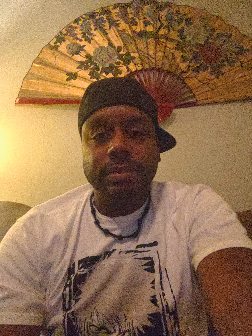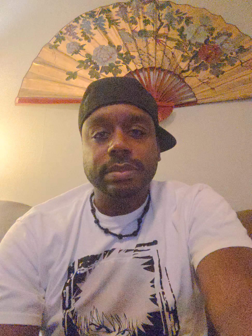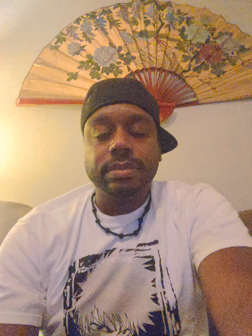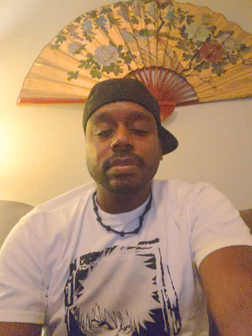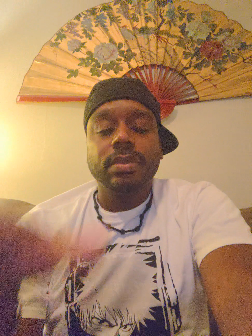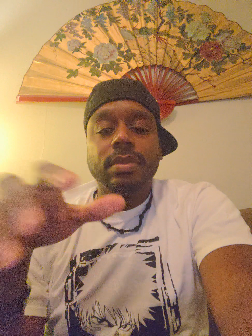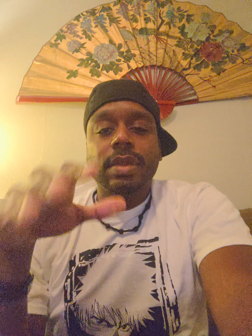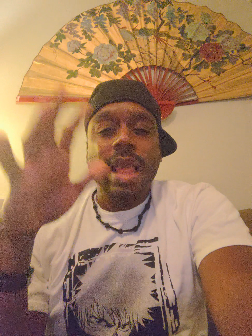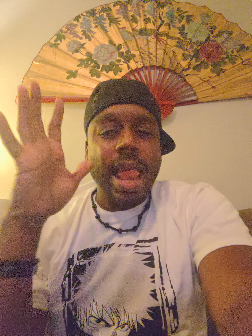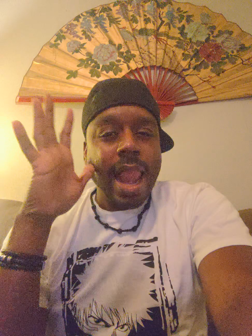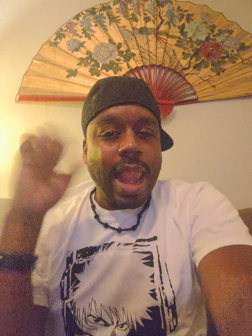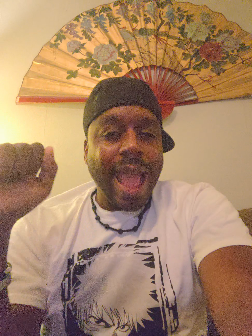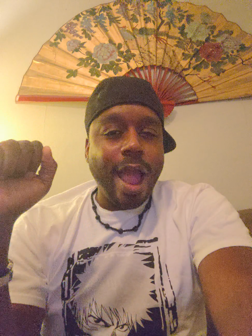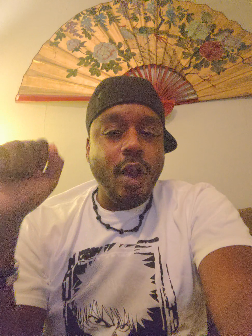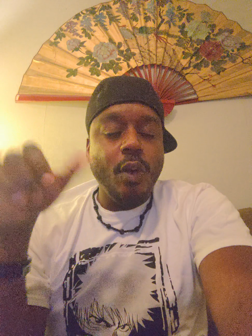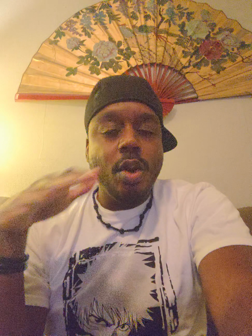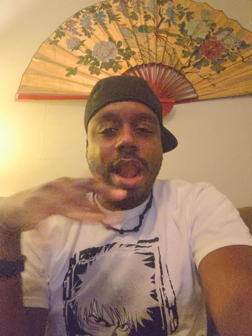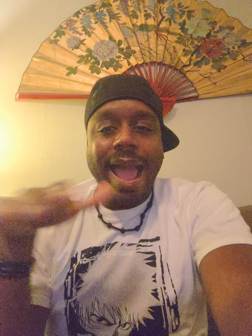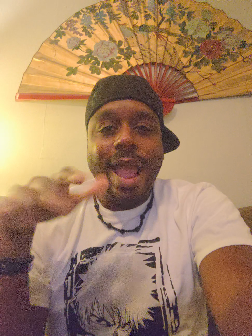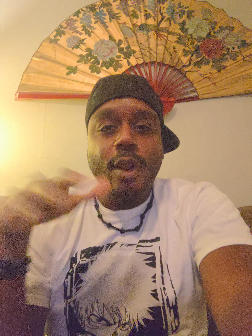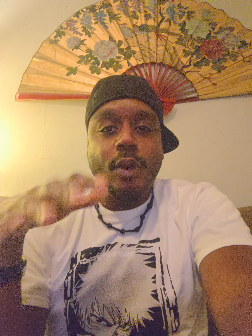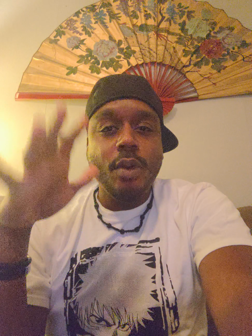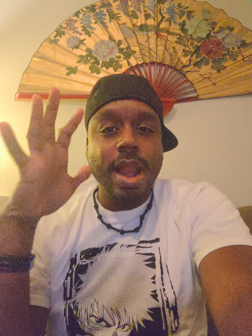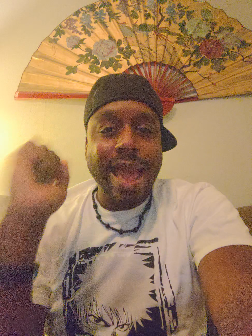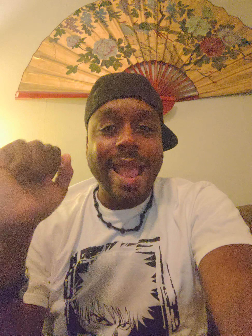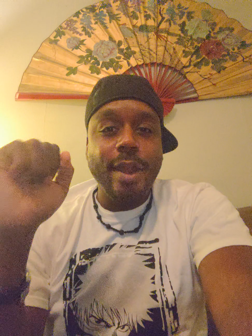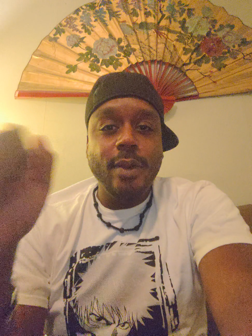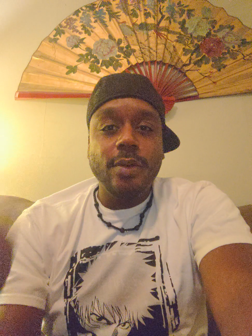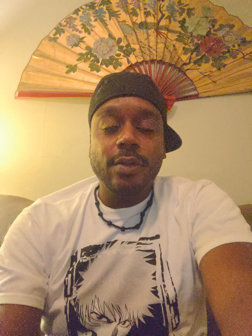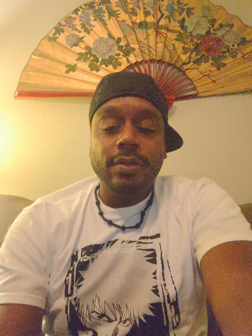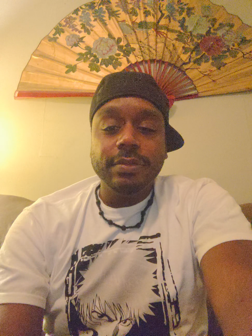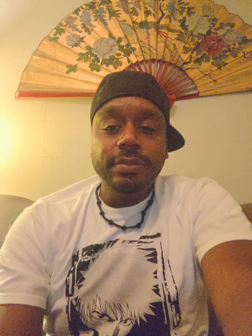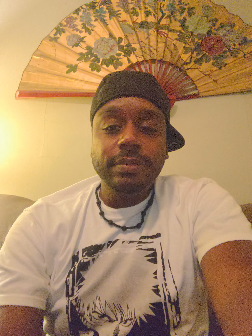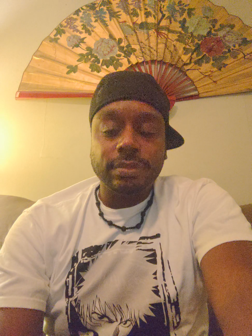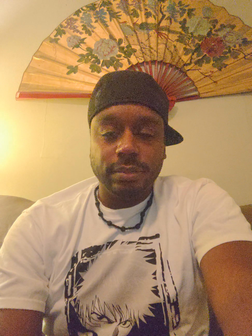loud